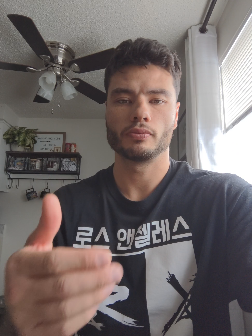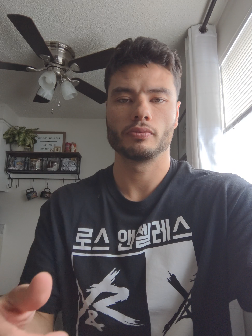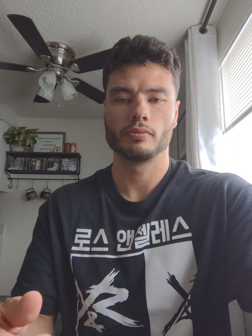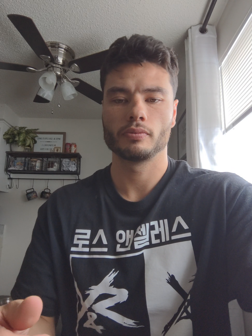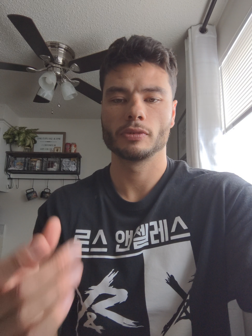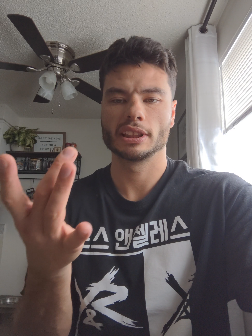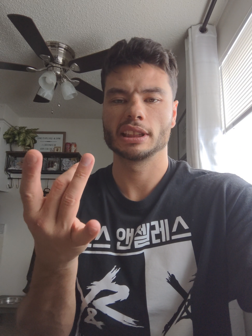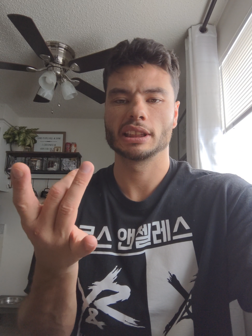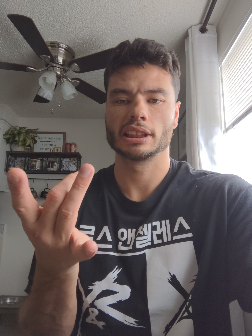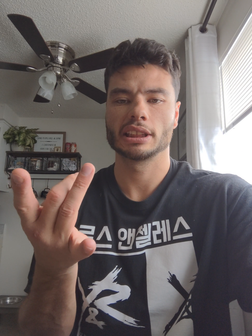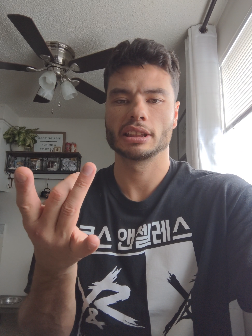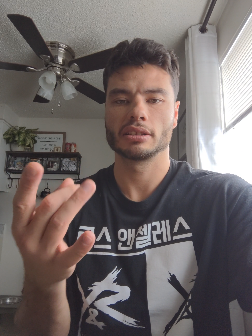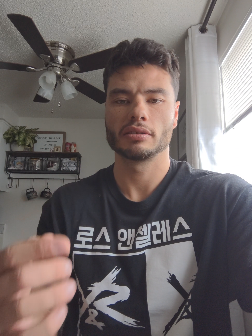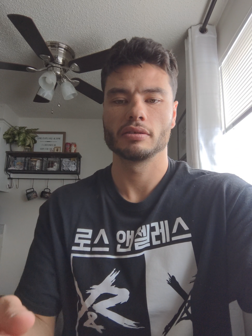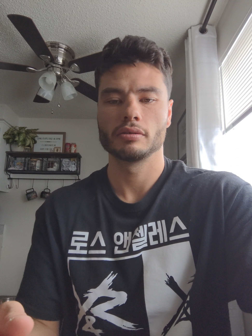sticky